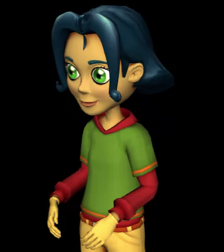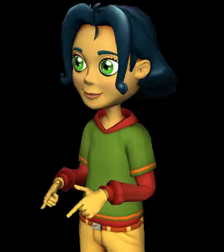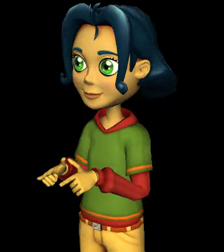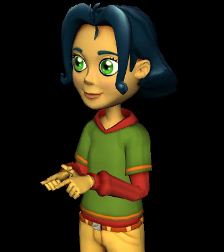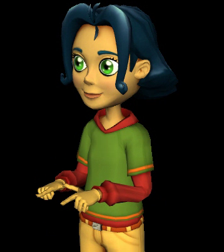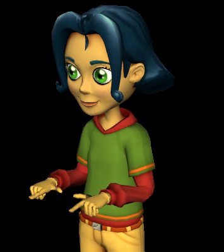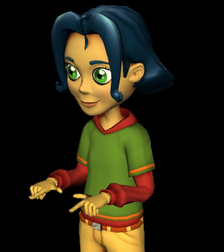لغة